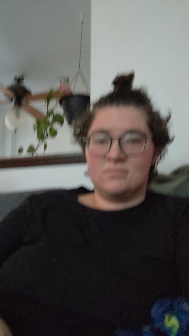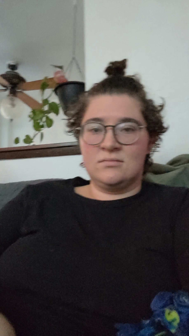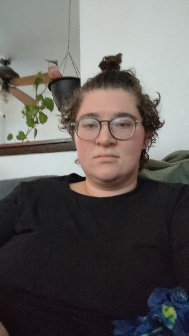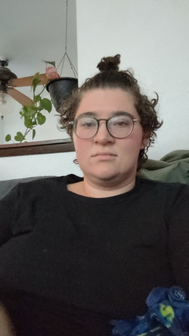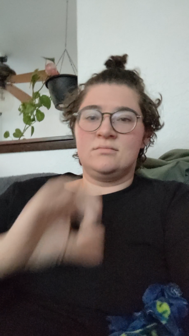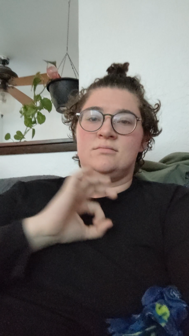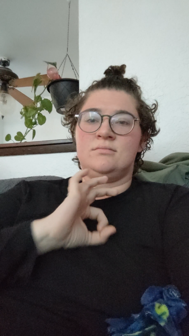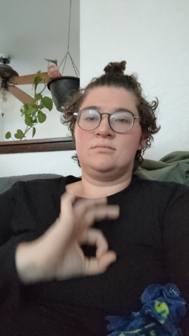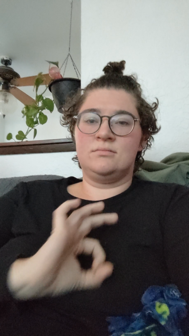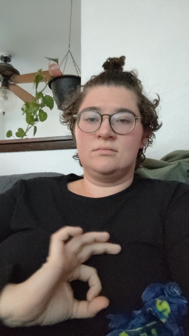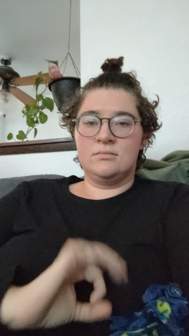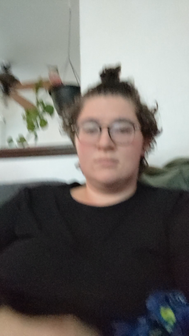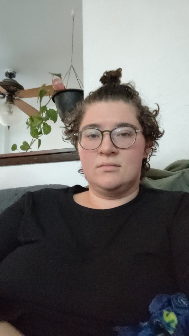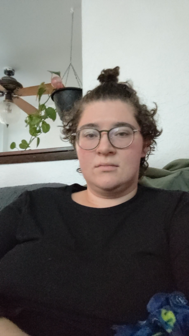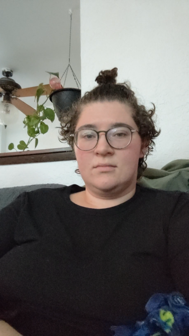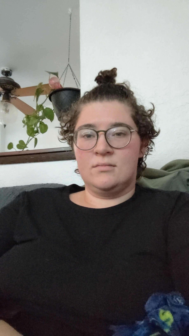button